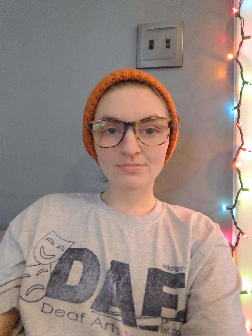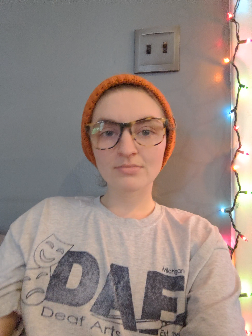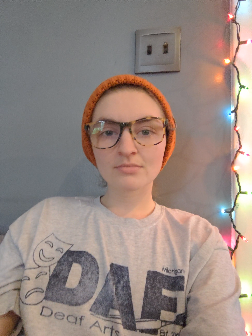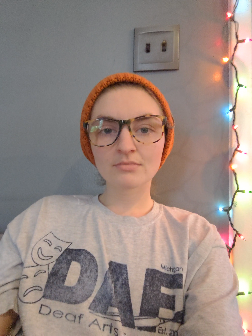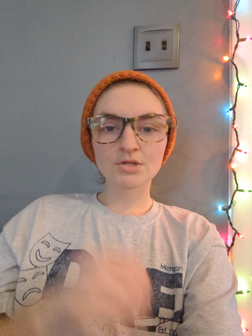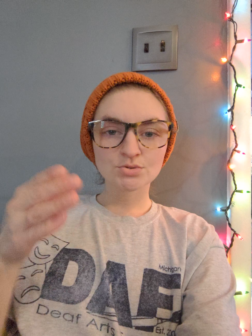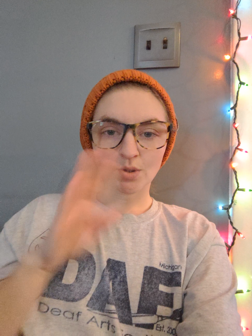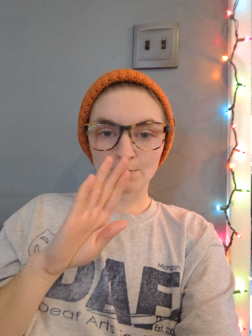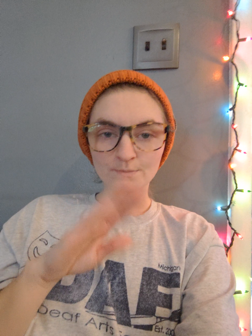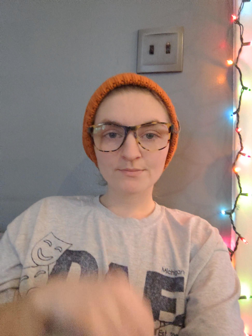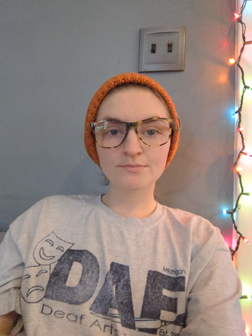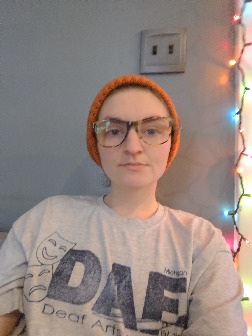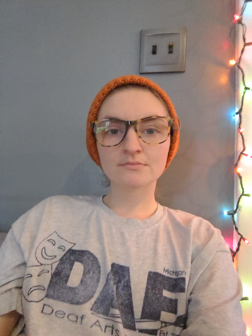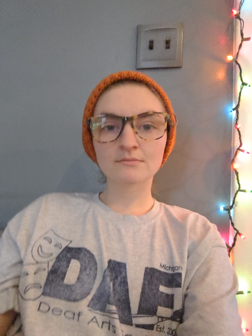close